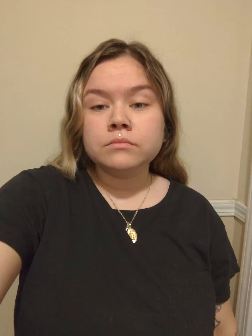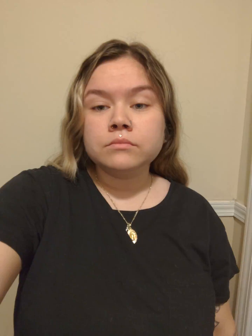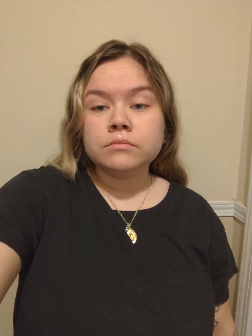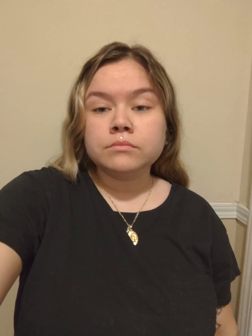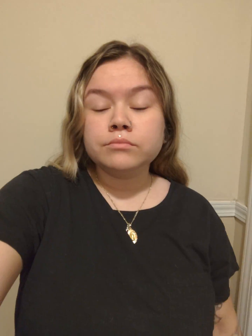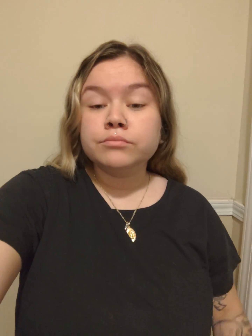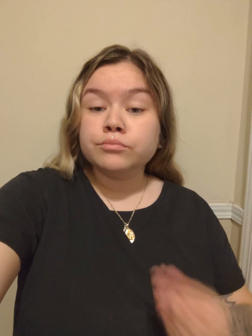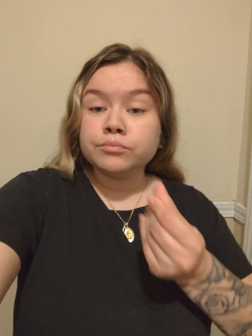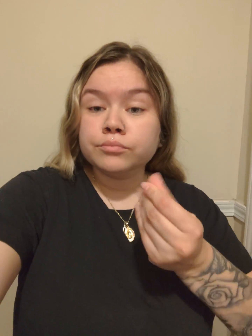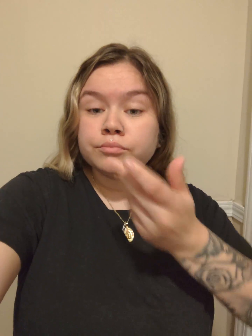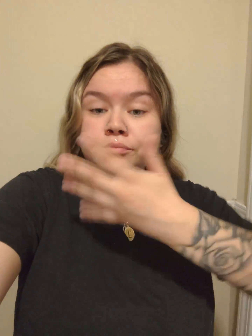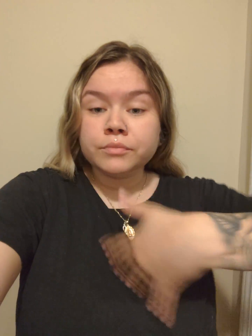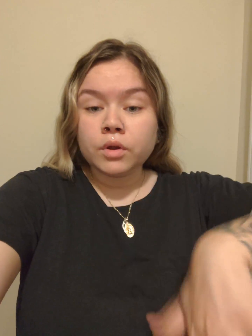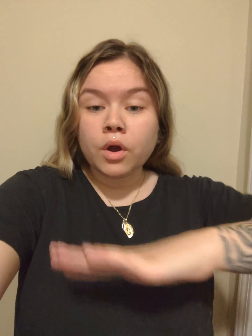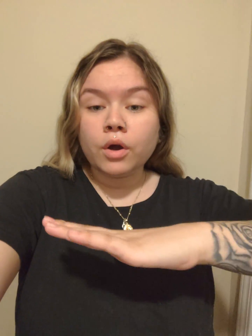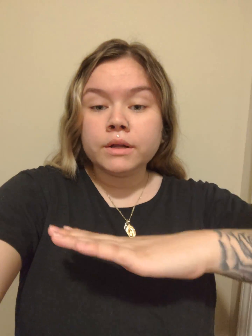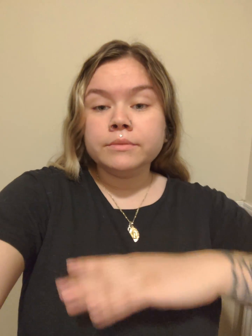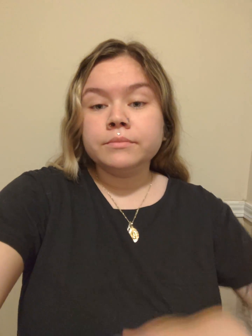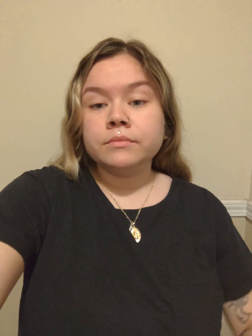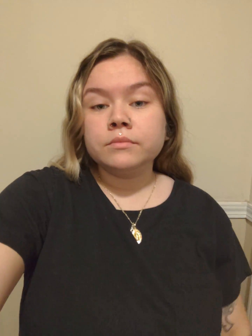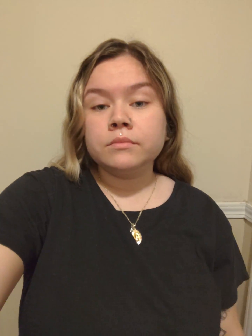garden